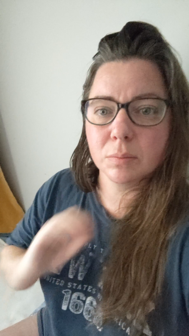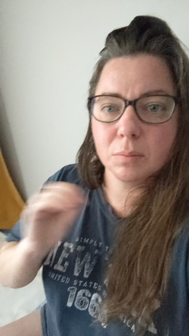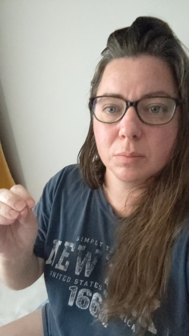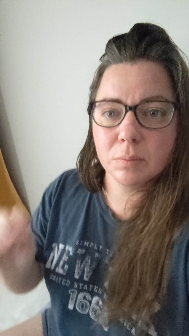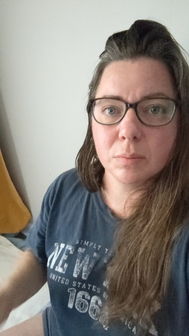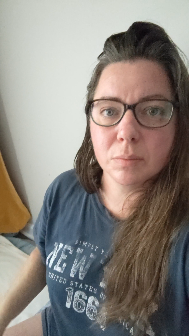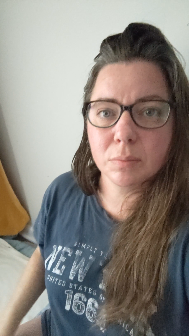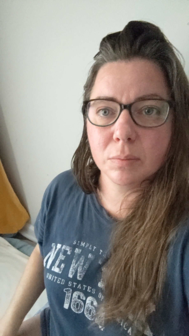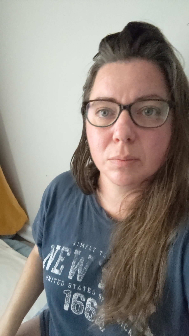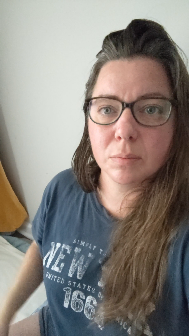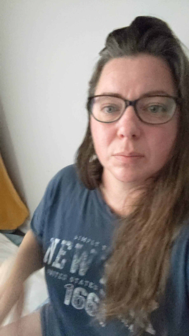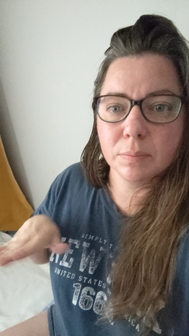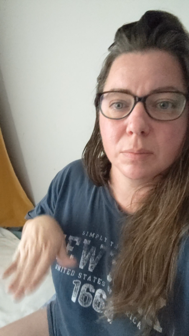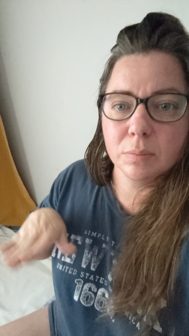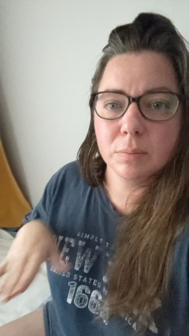penguin